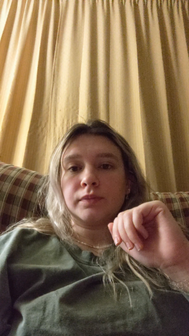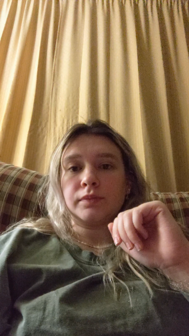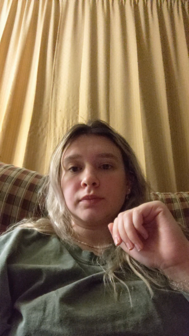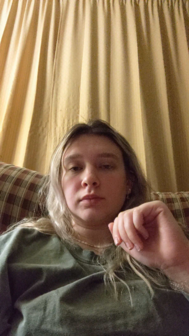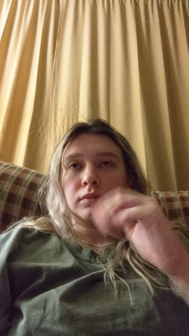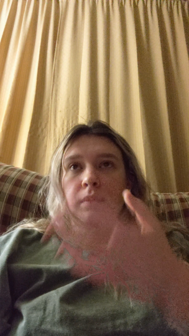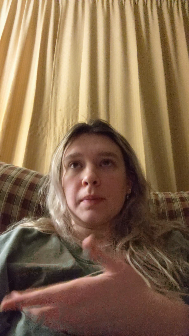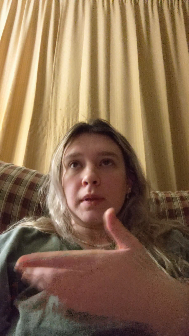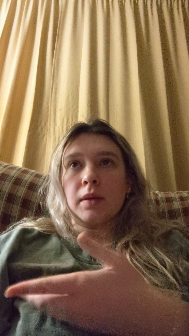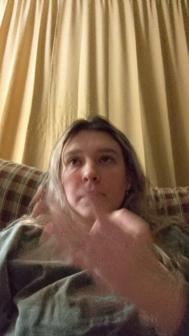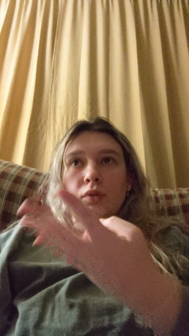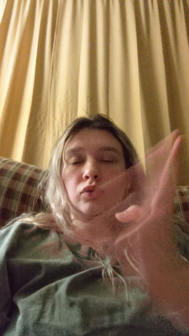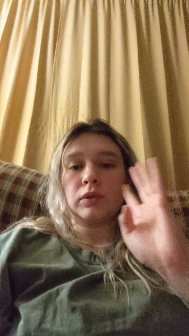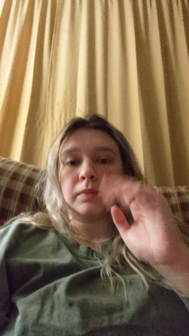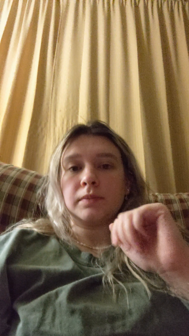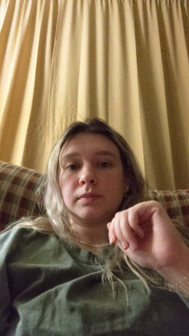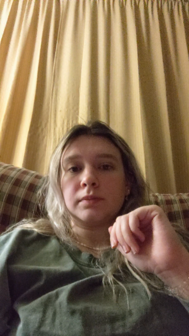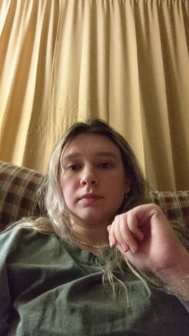crib